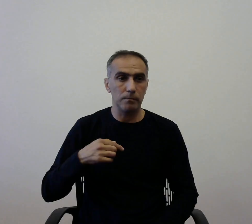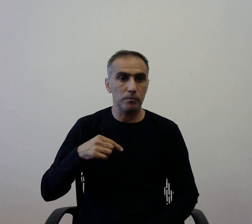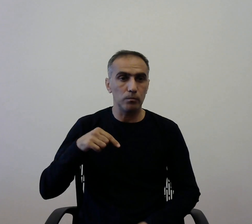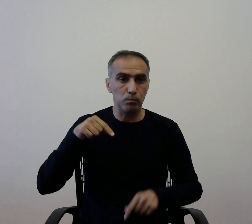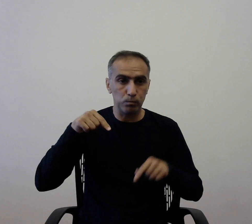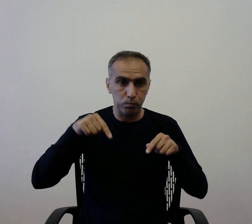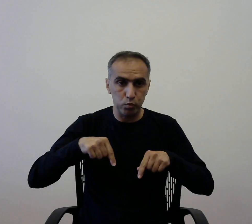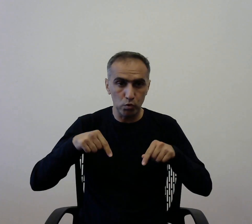burda